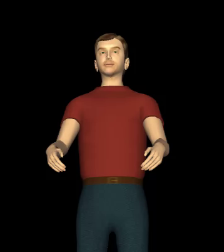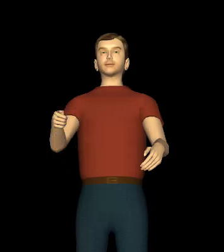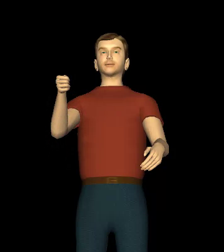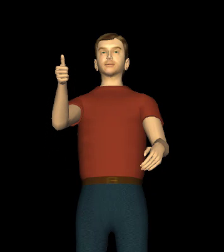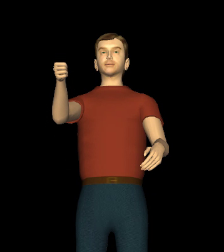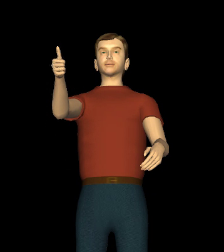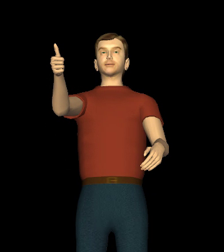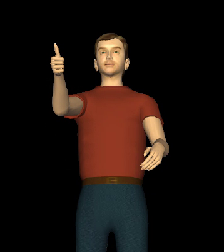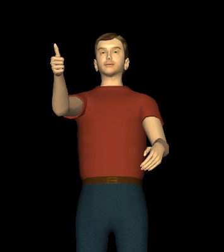قريبا